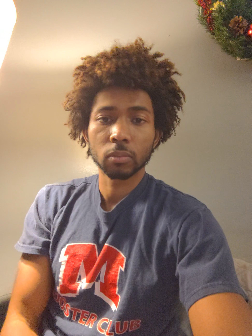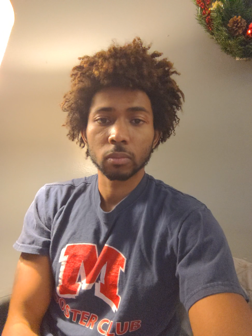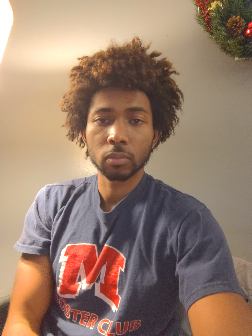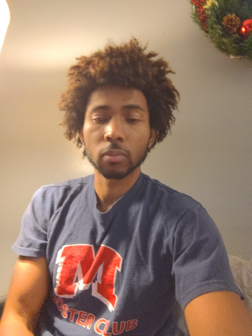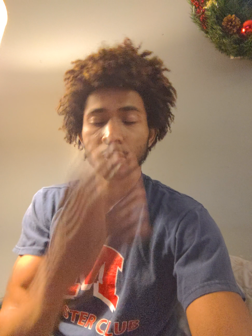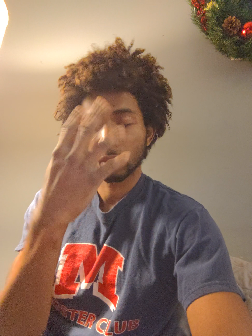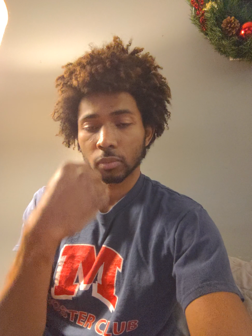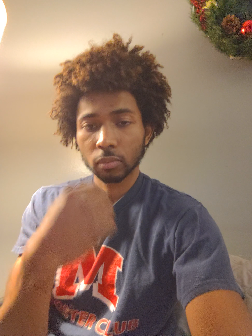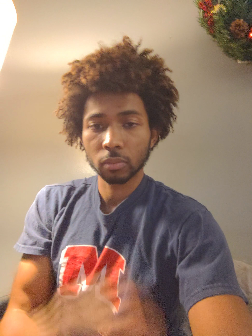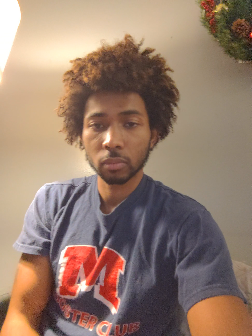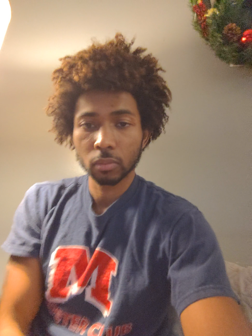sleep